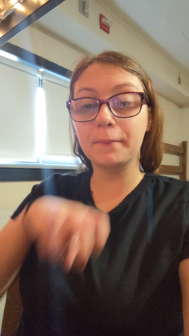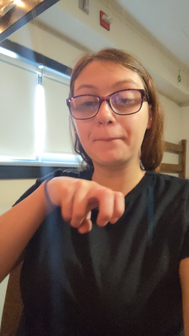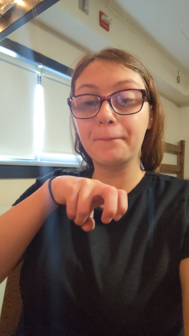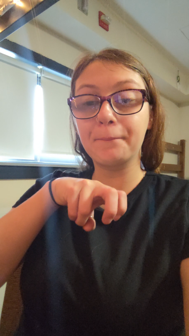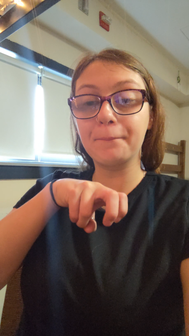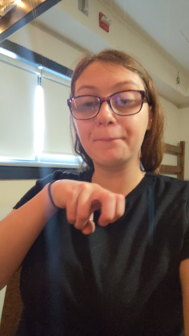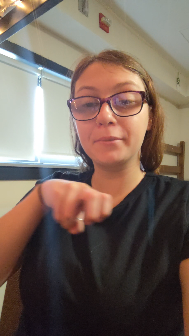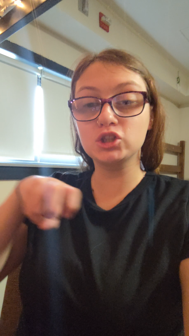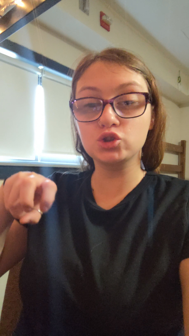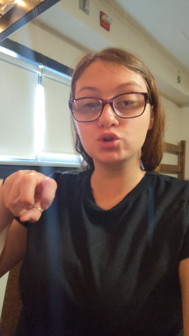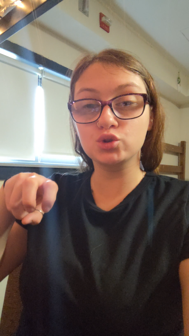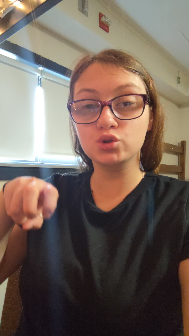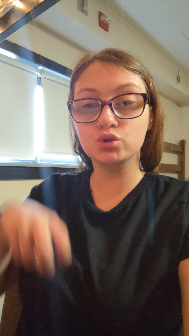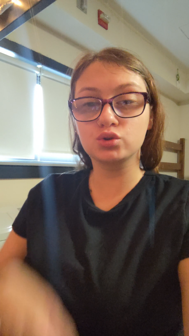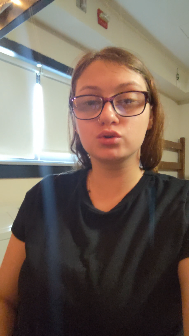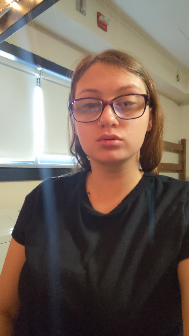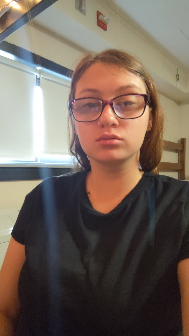bench